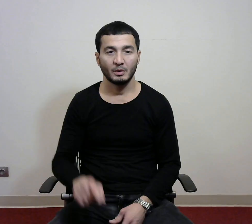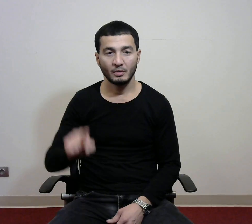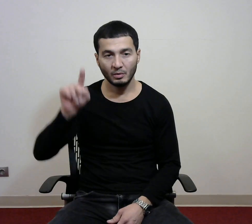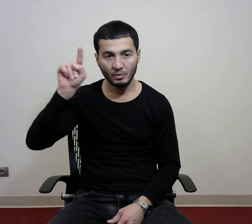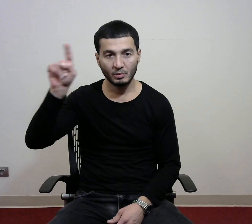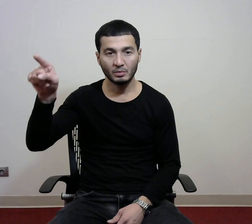O